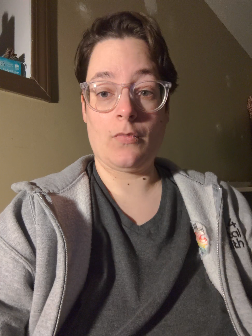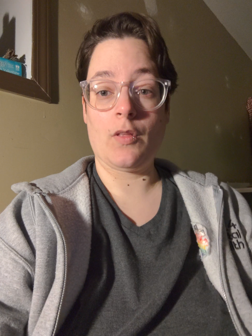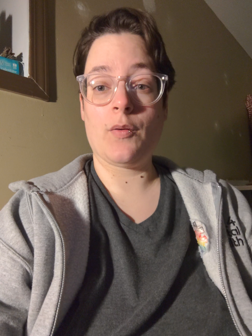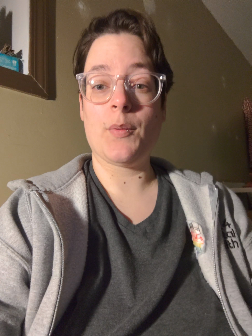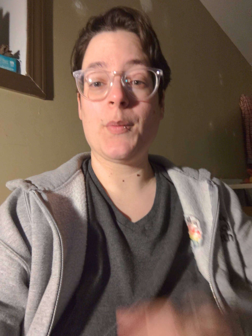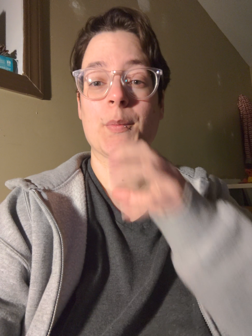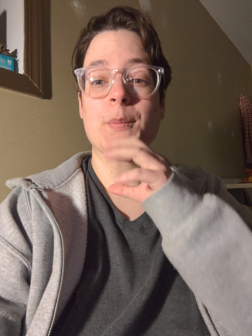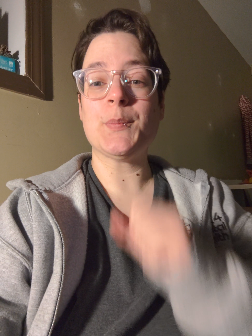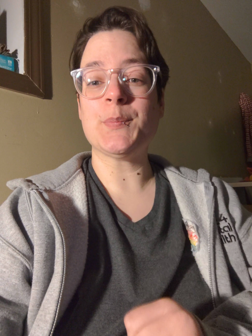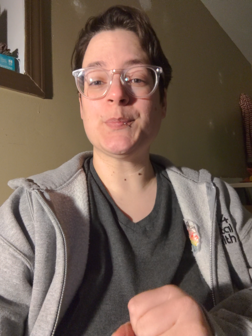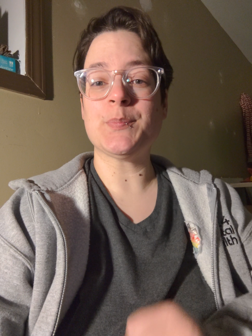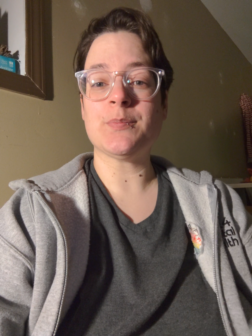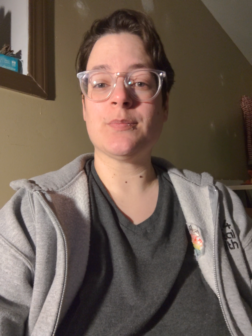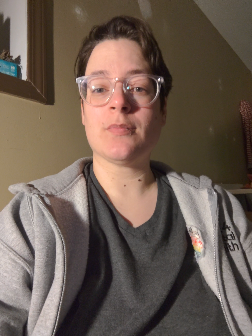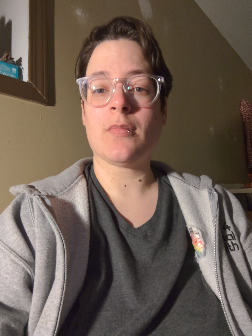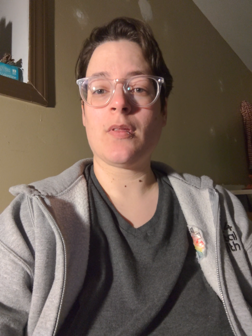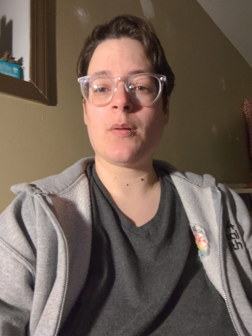old